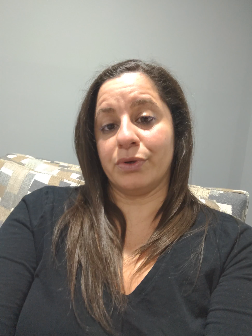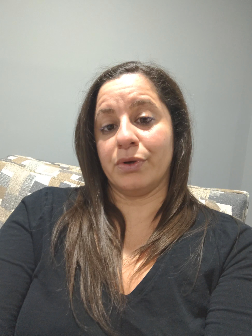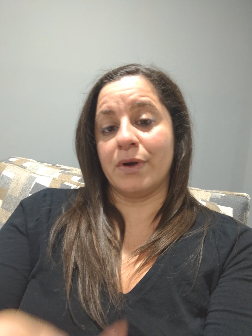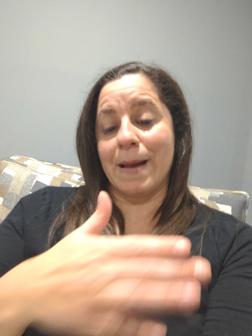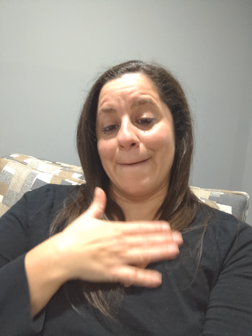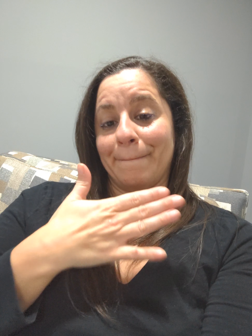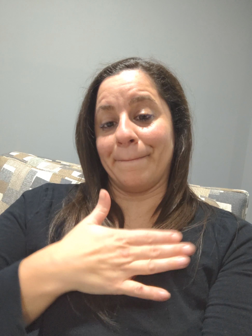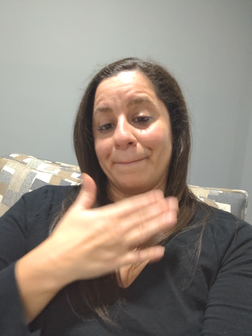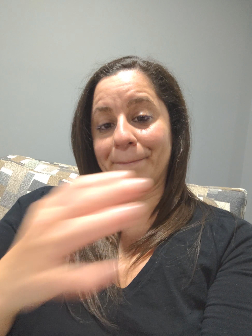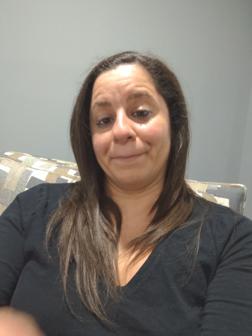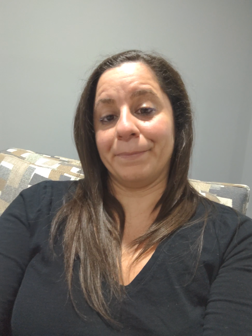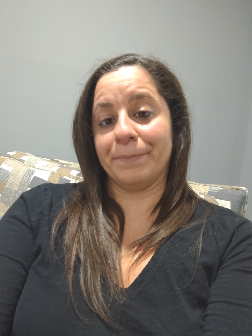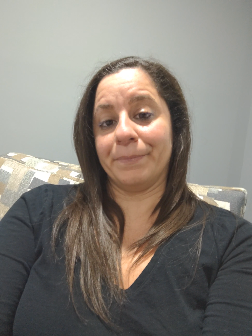happy